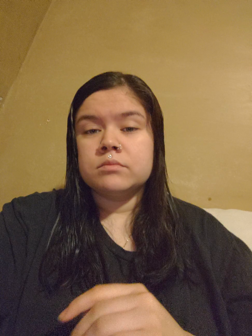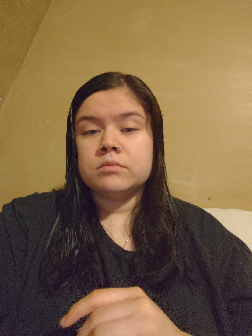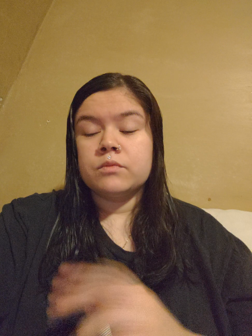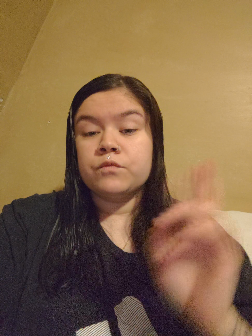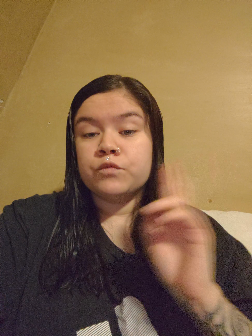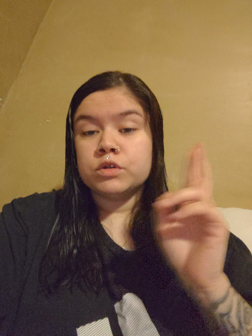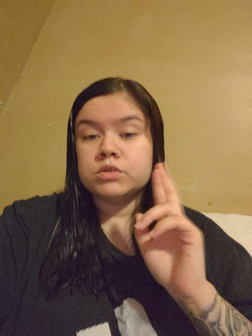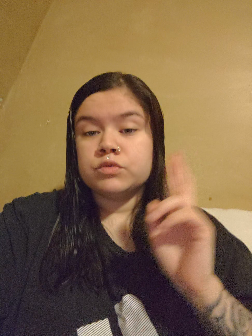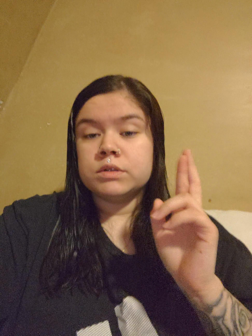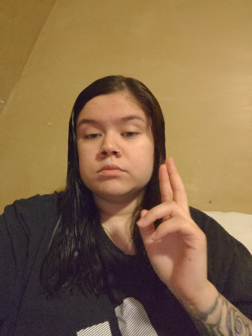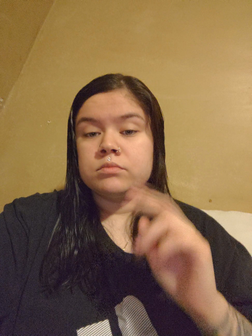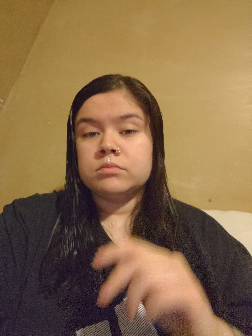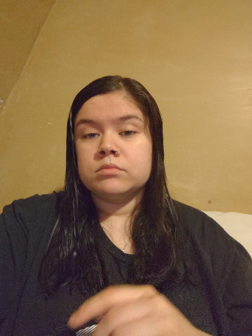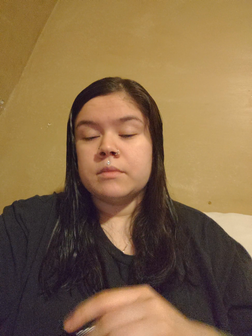refrigerator